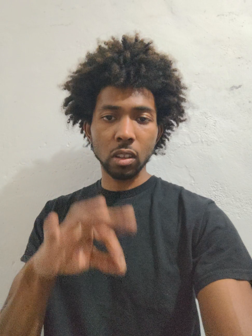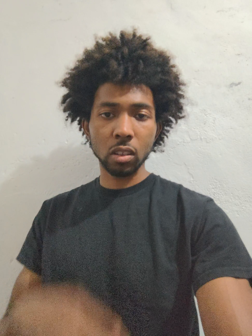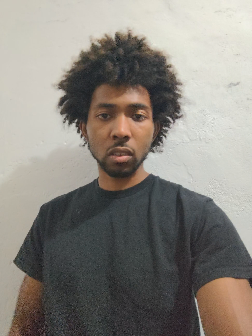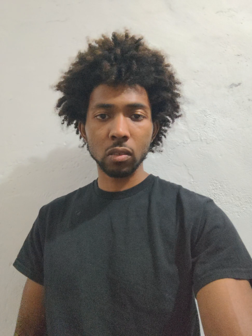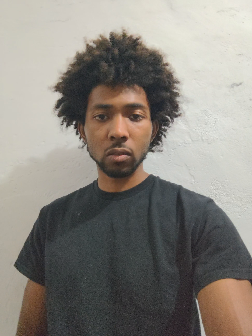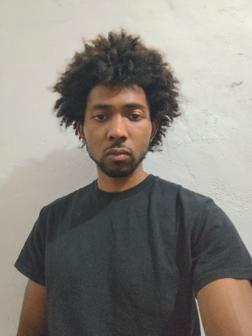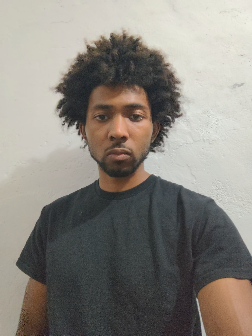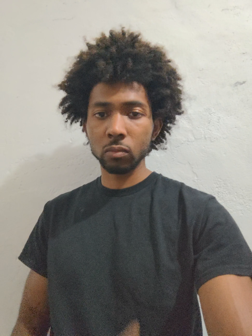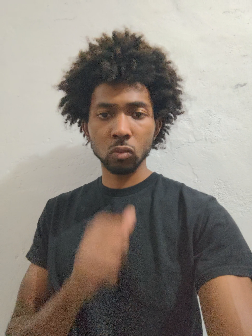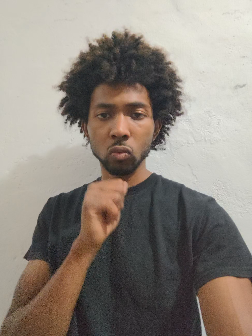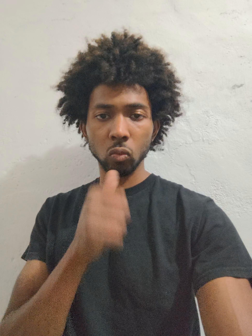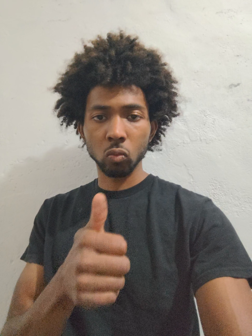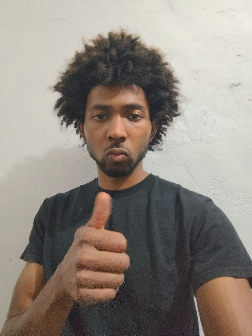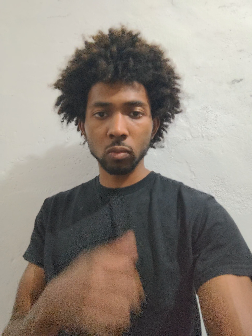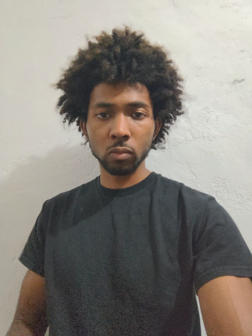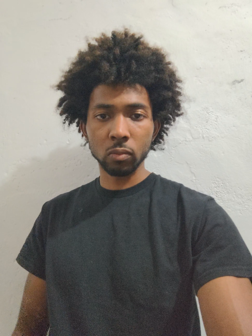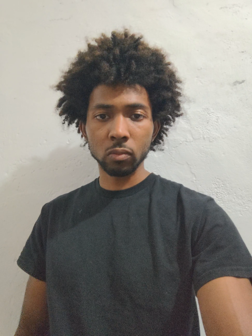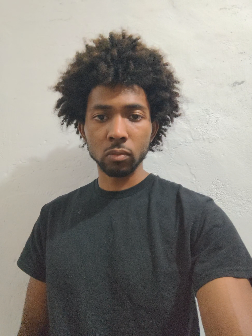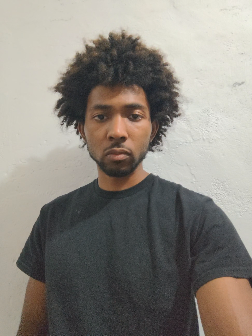don't